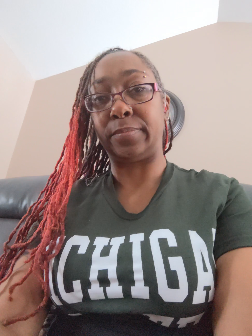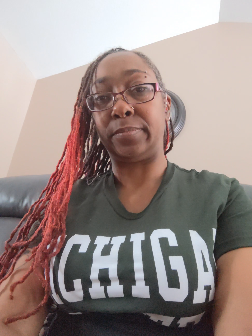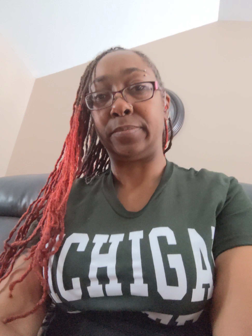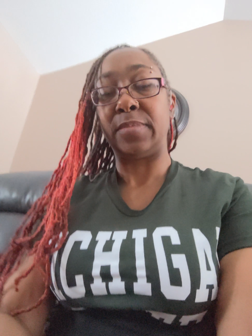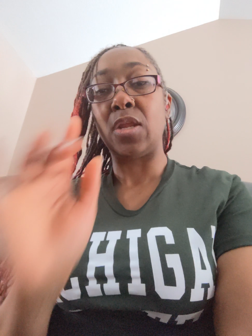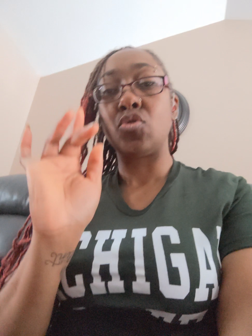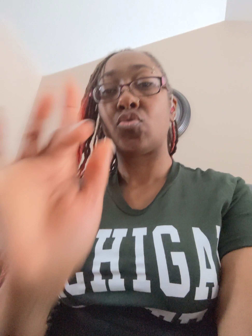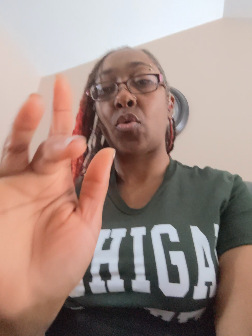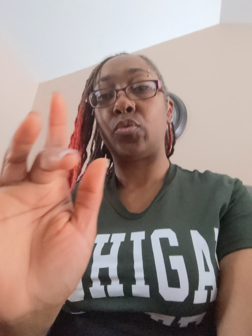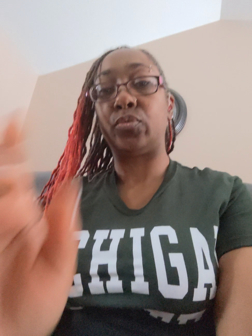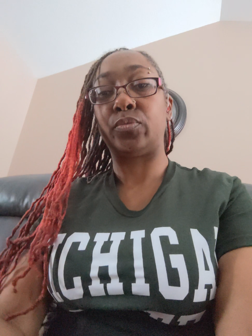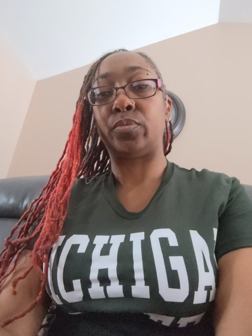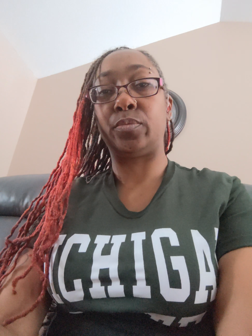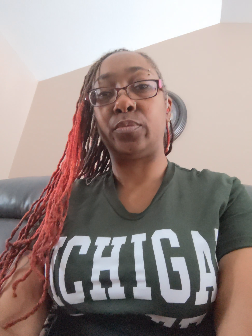touch